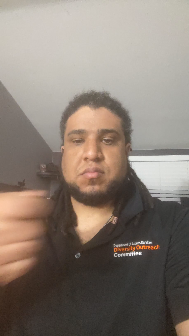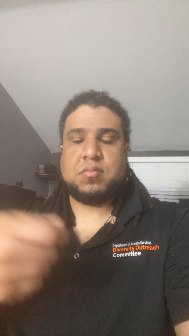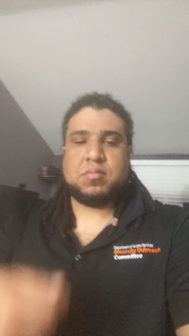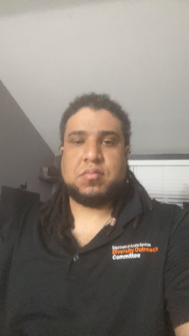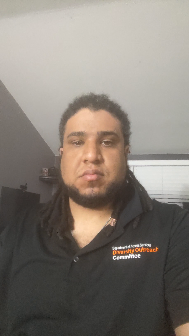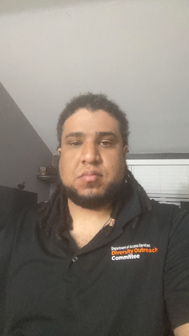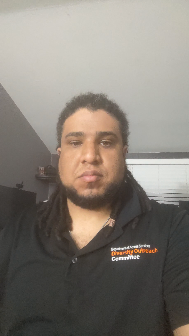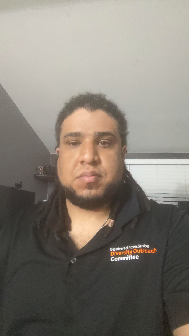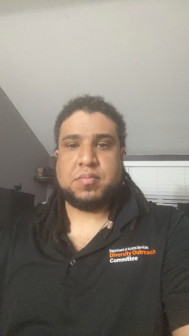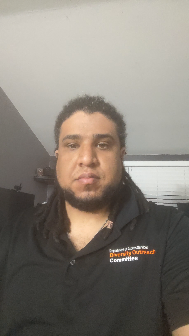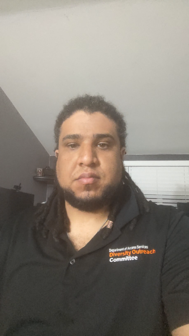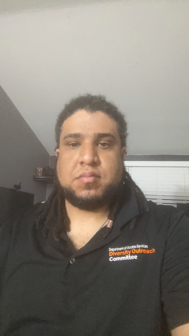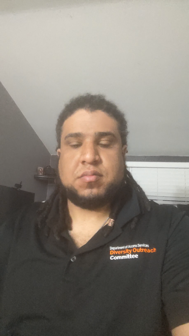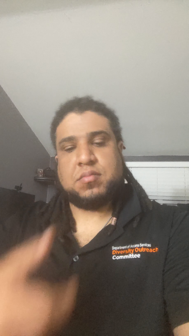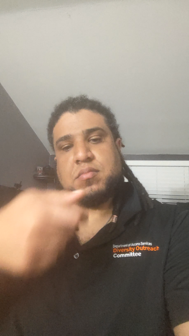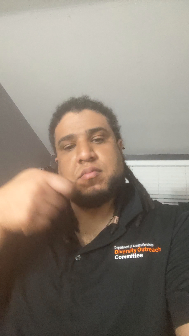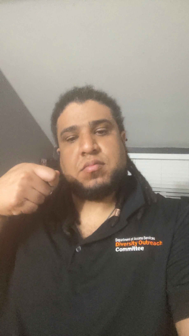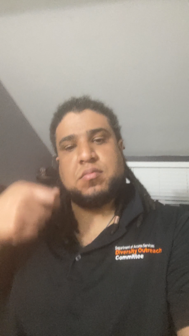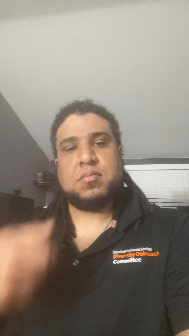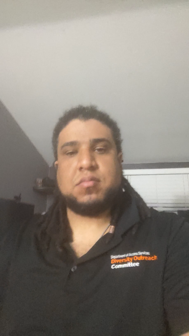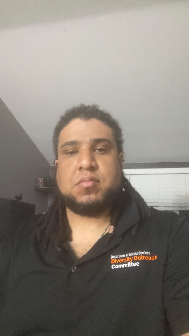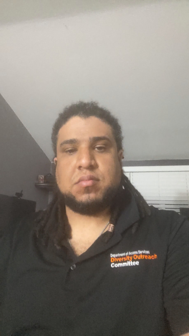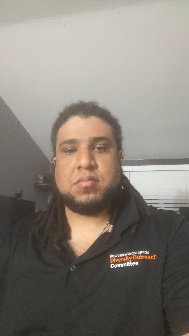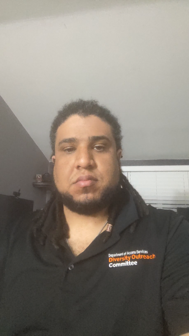pull